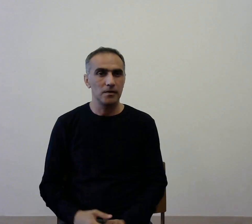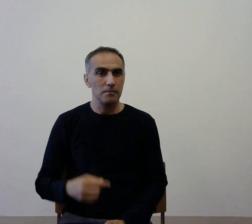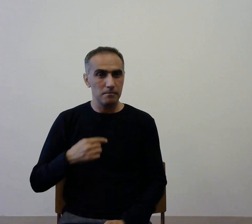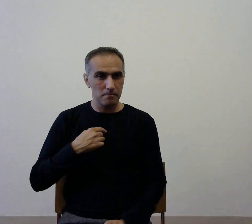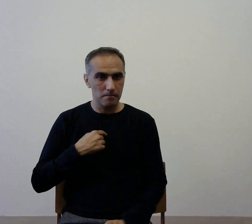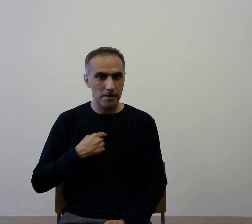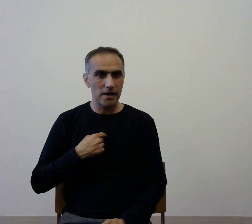mən